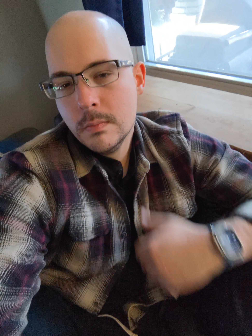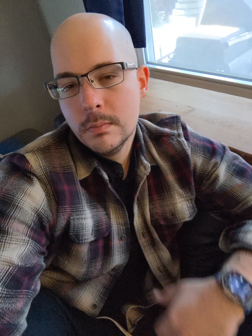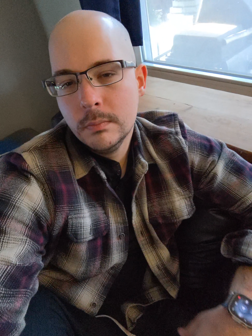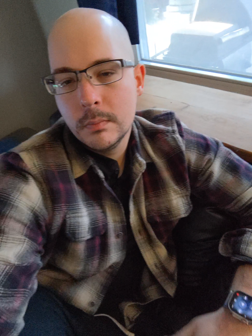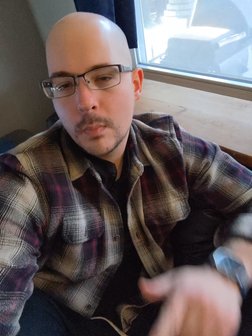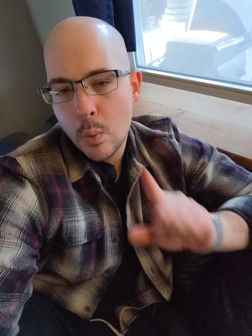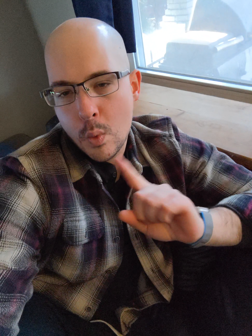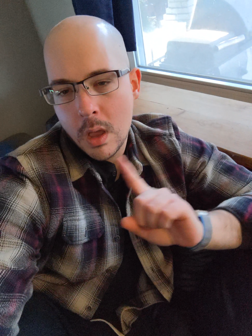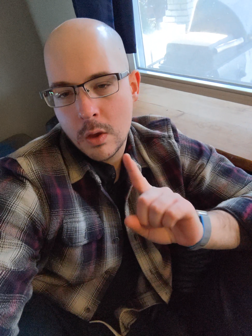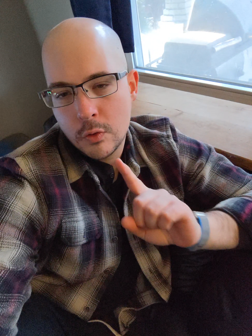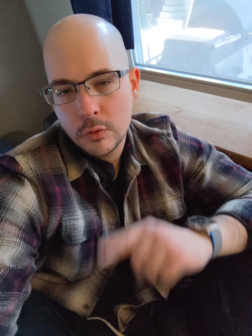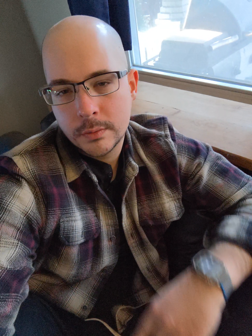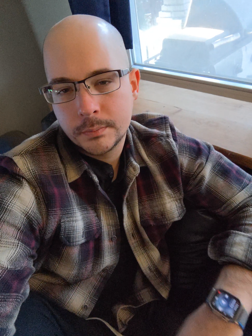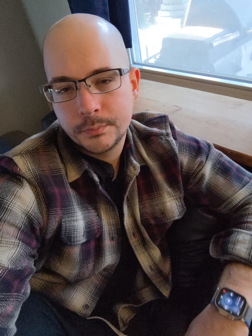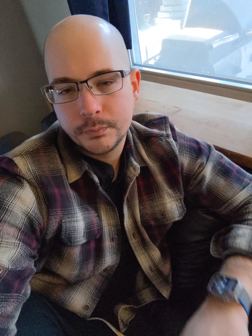where